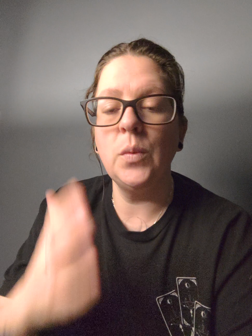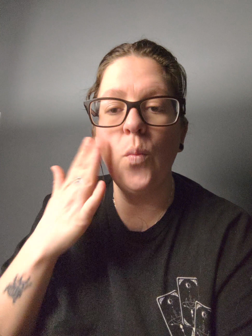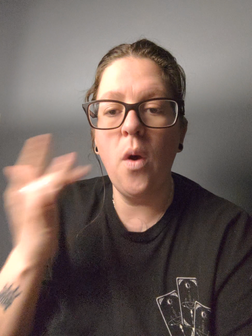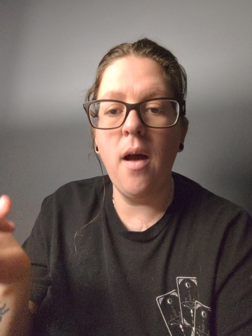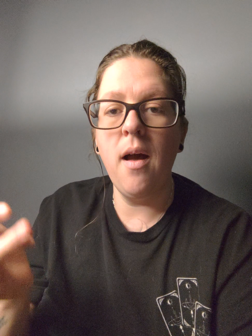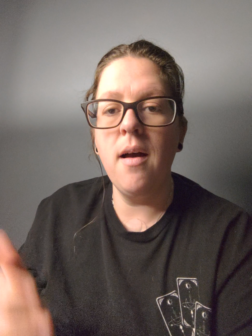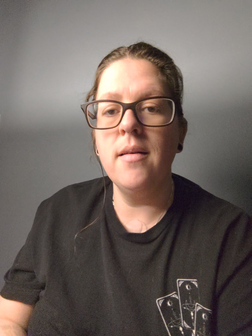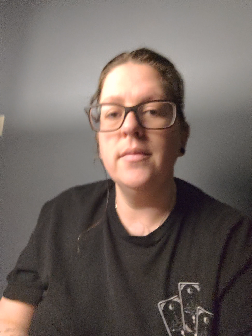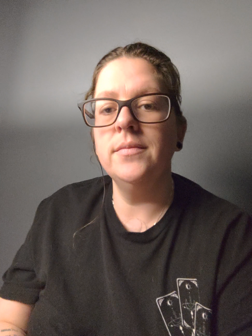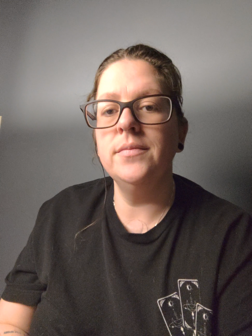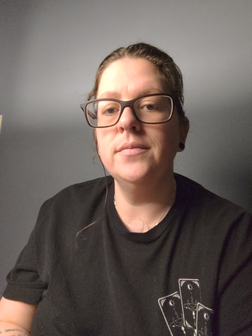why